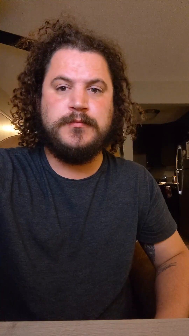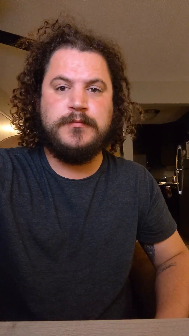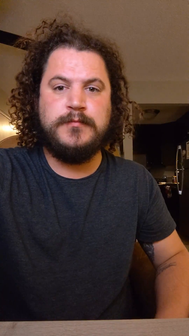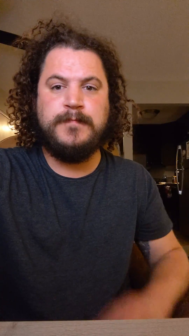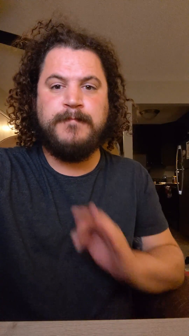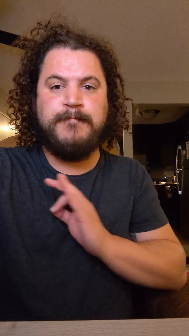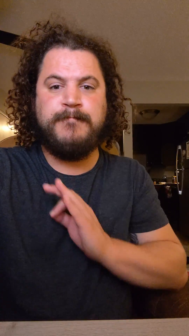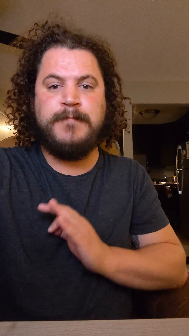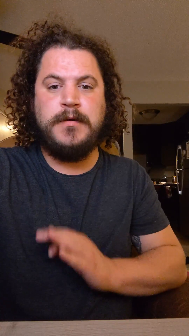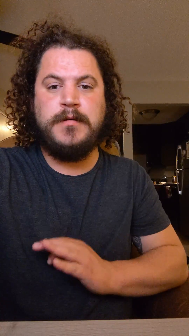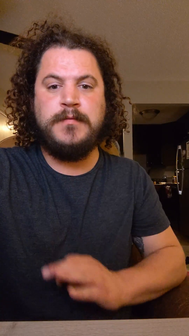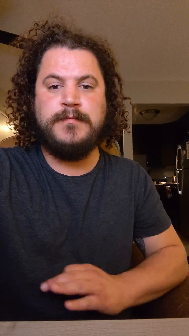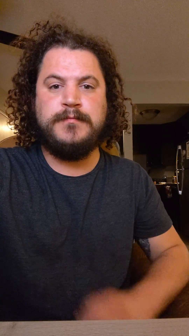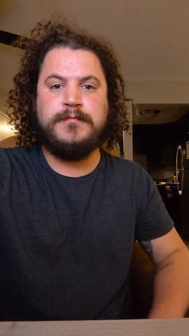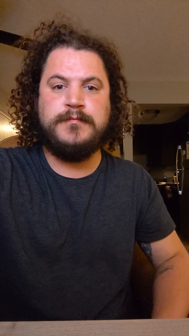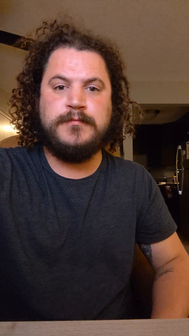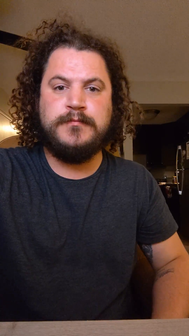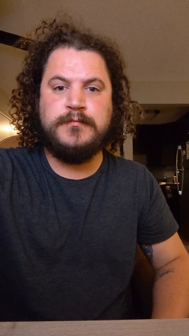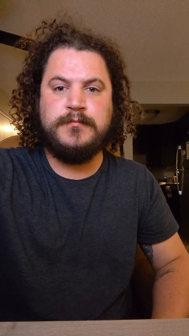button